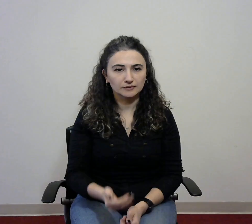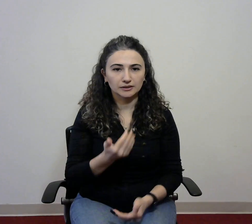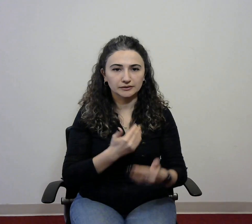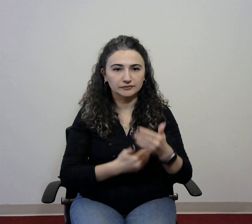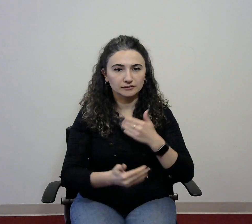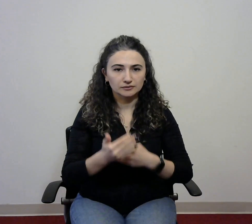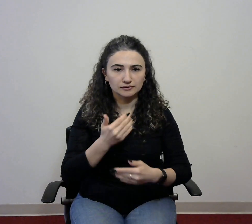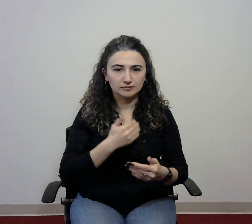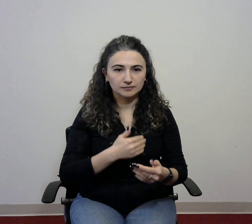əlil